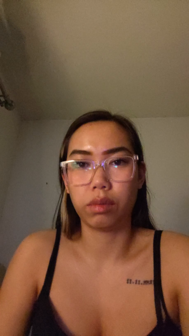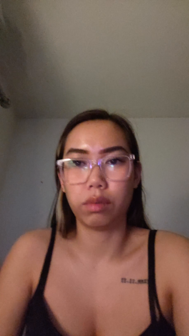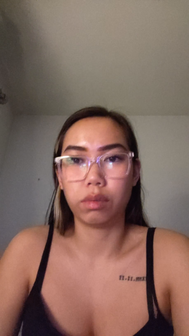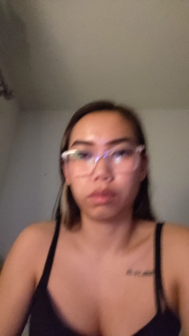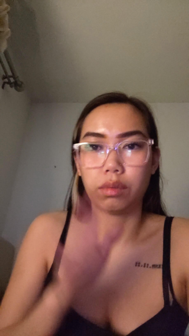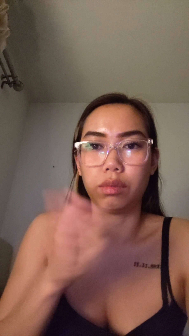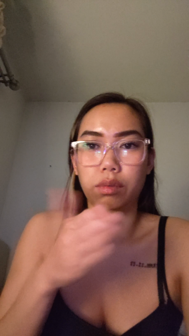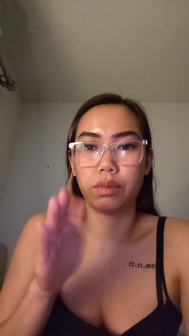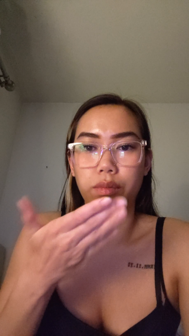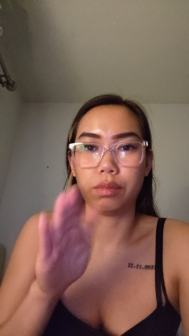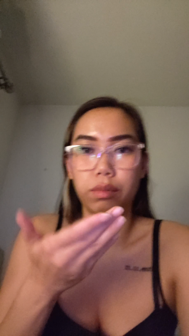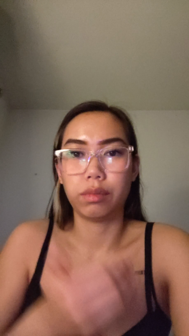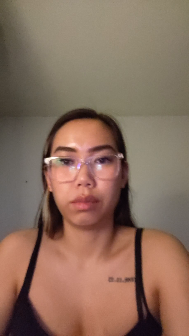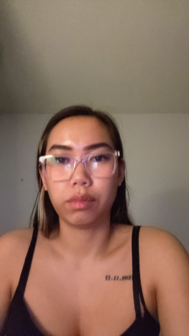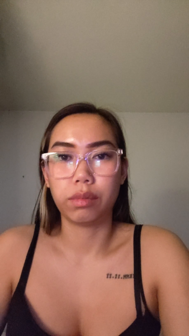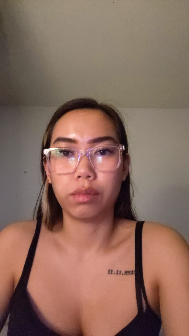share